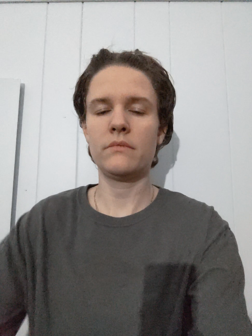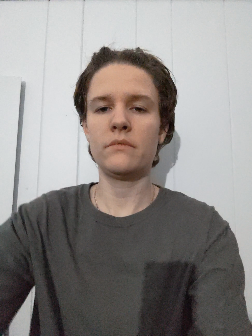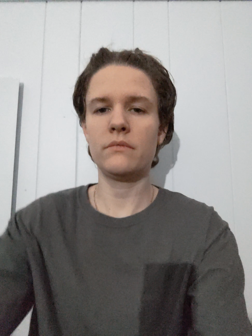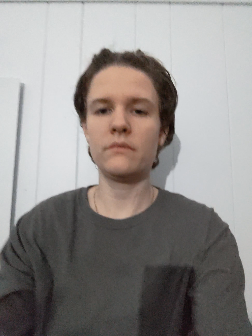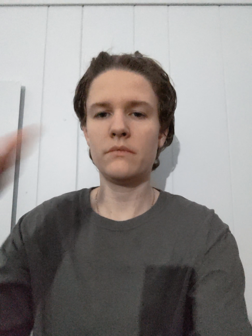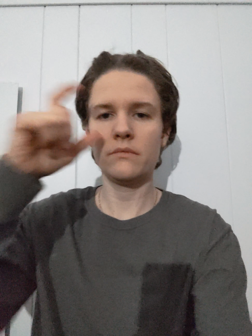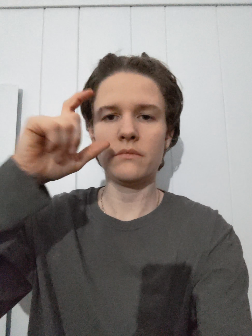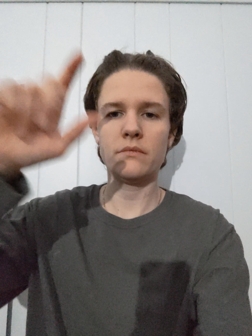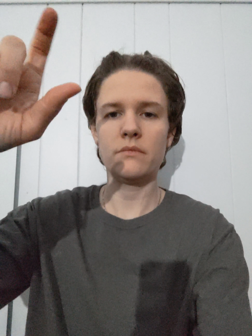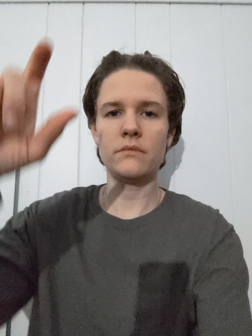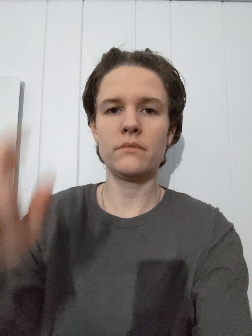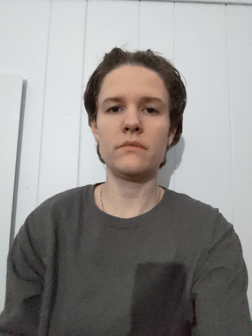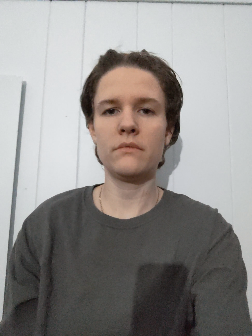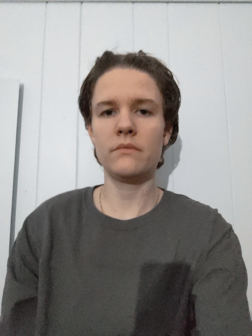moon